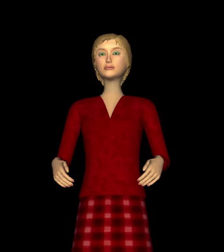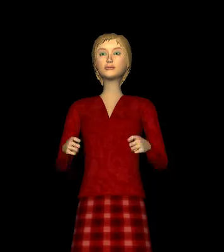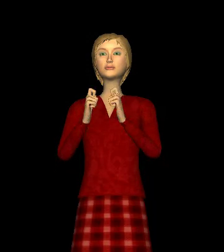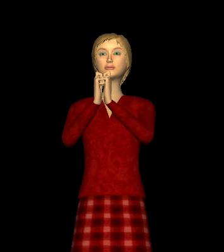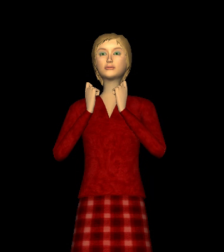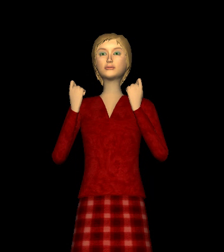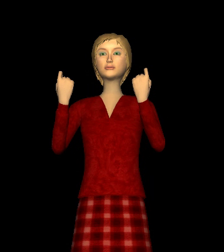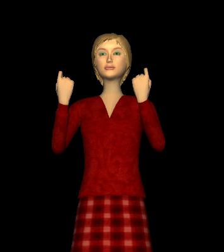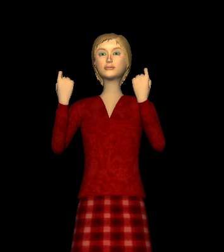صحف